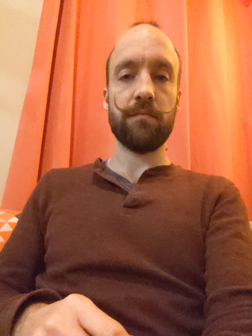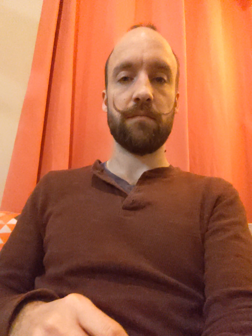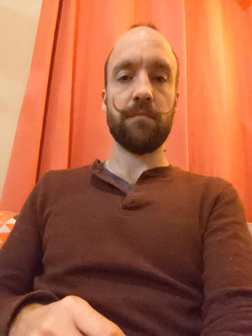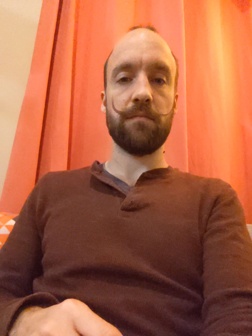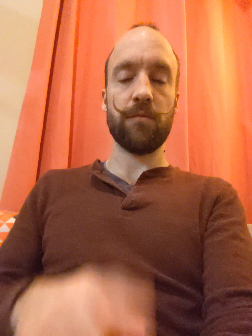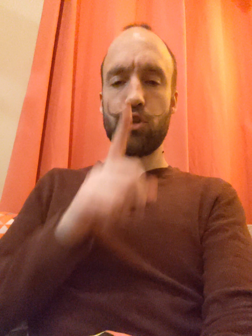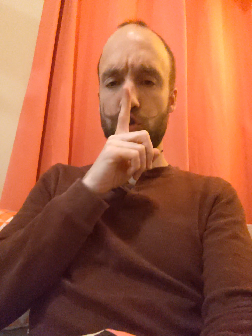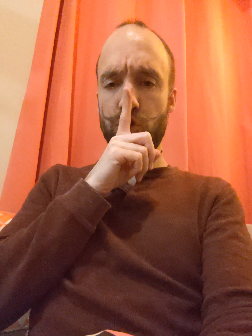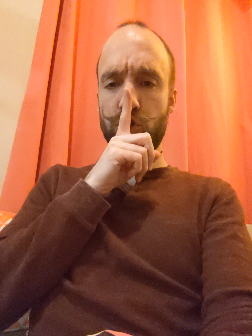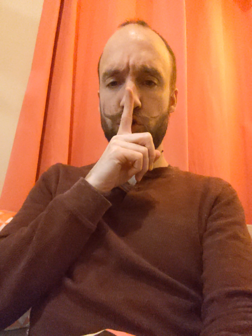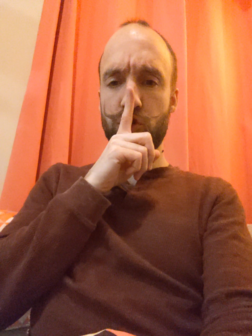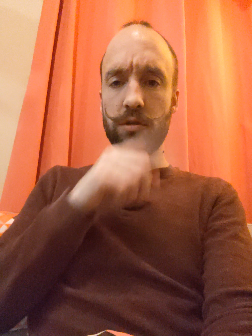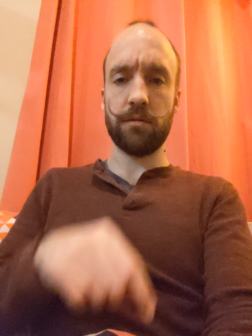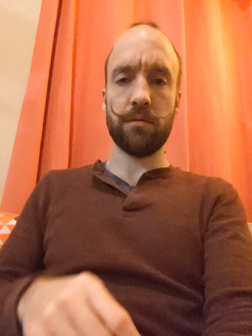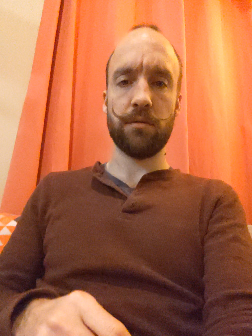shhh